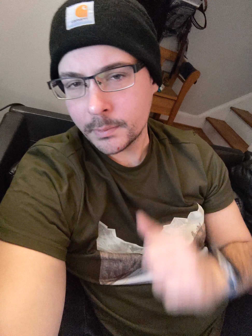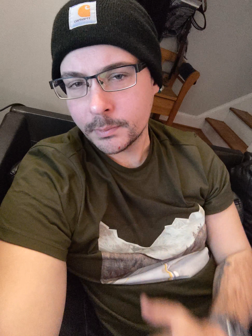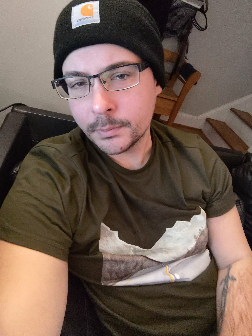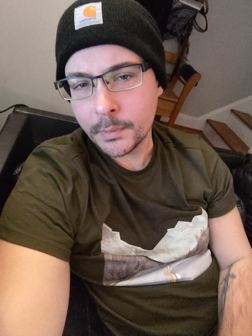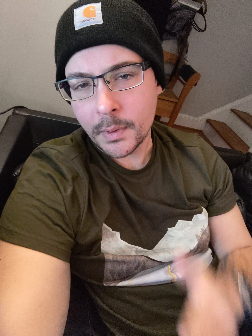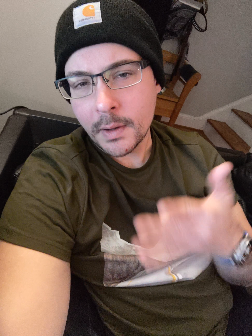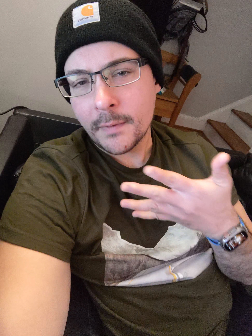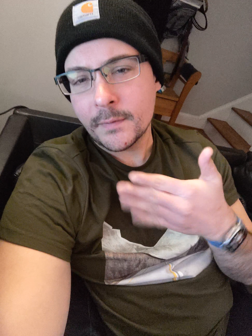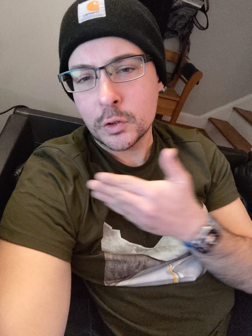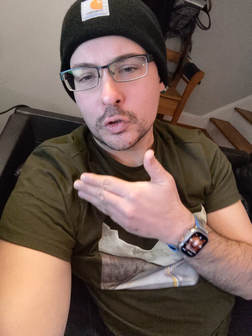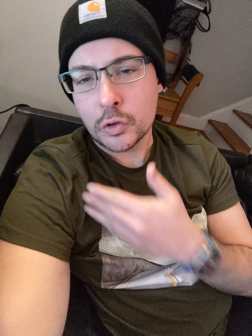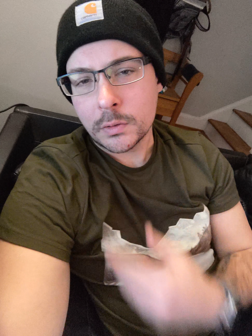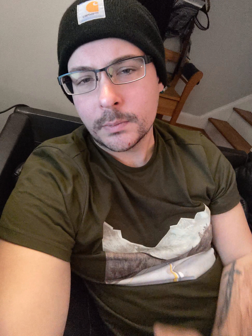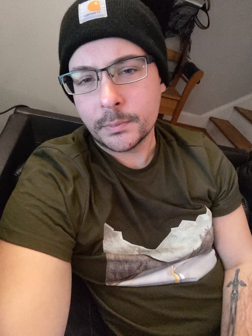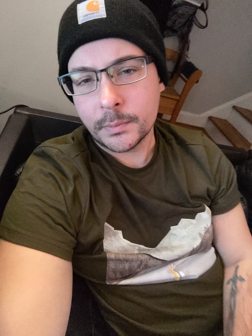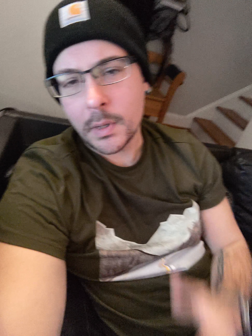fish